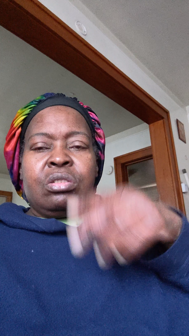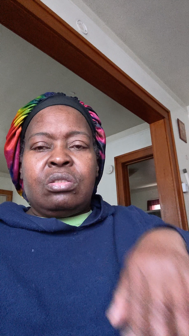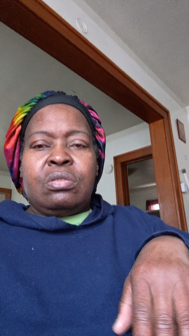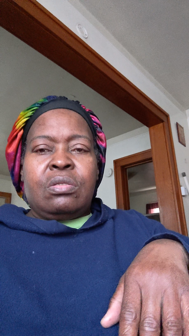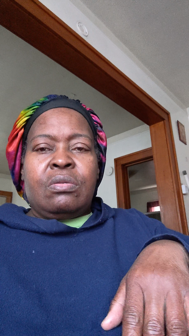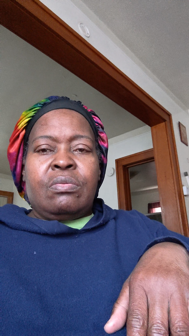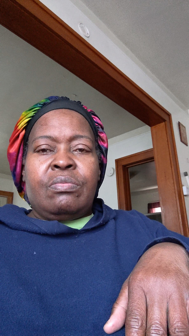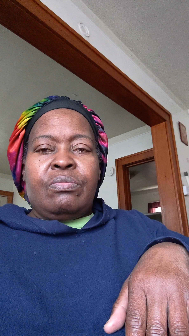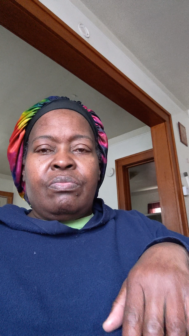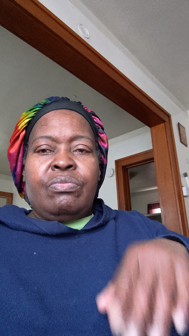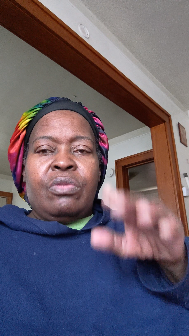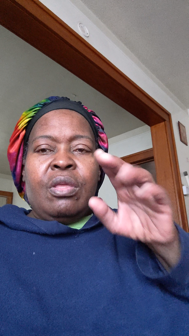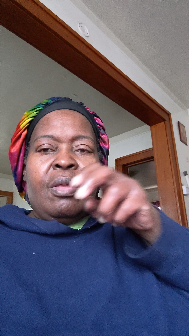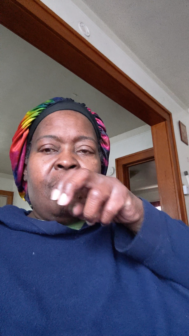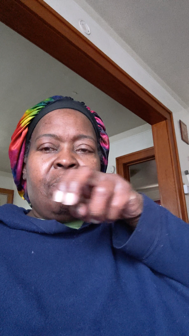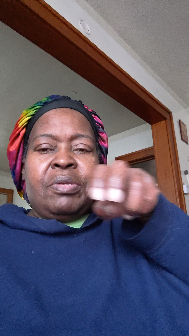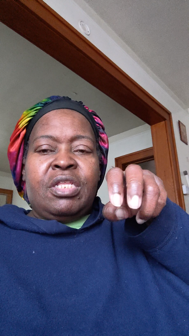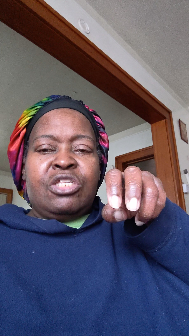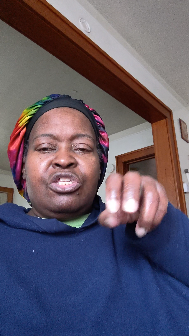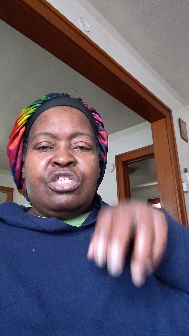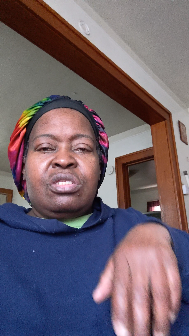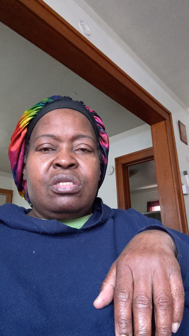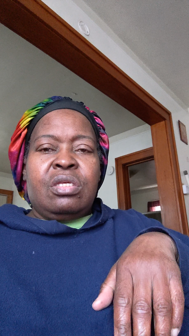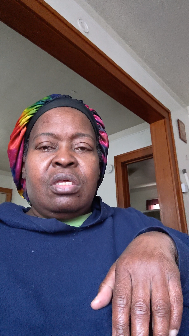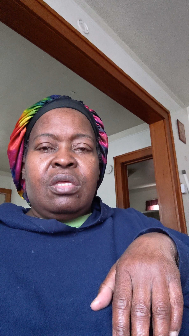bench